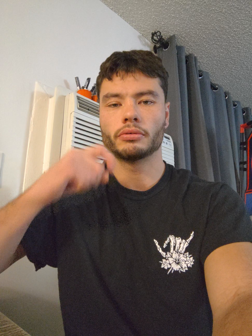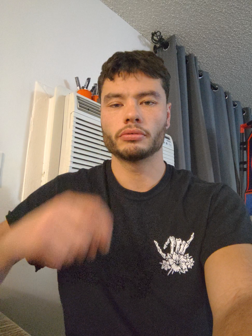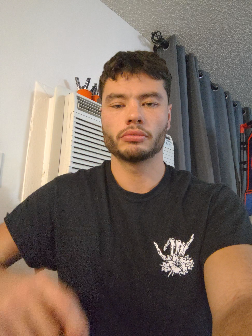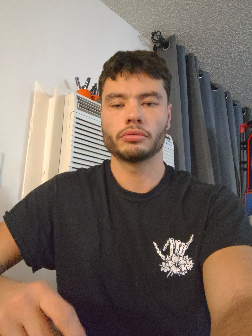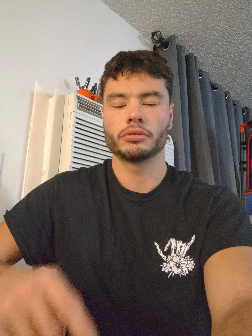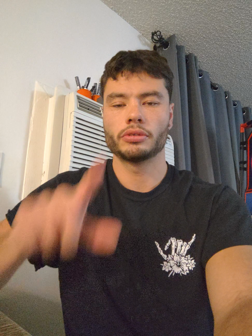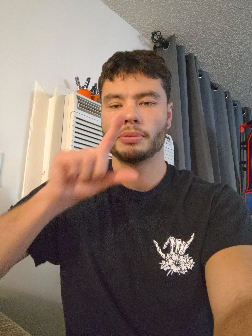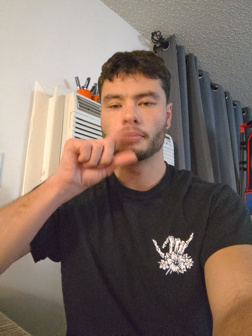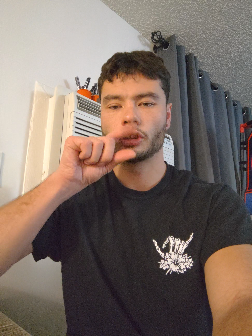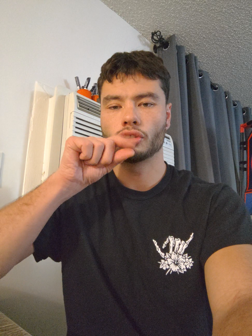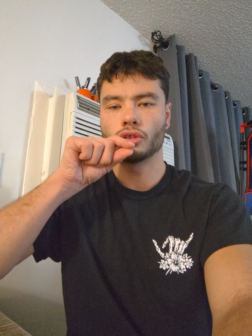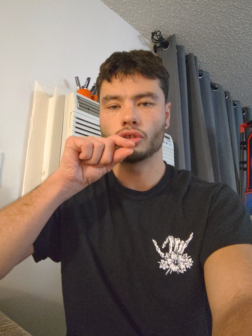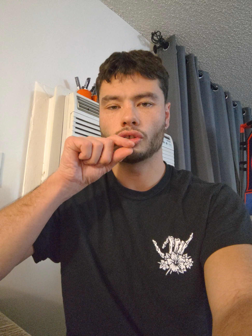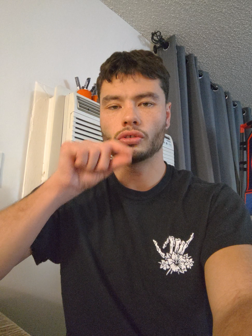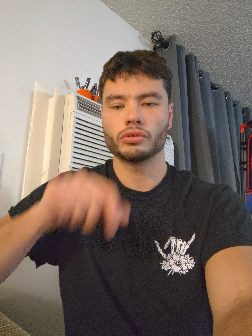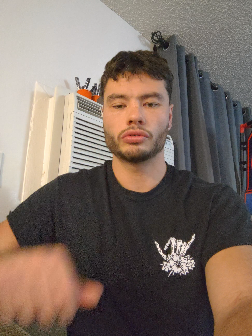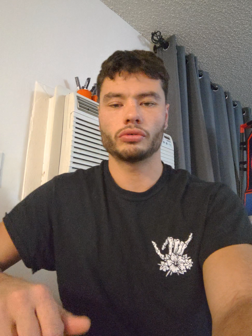bird